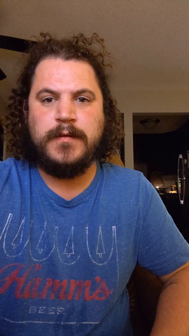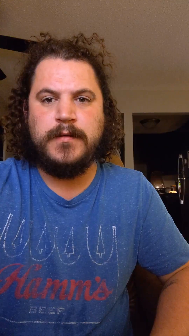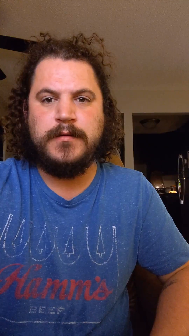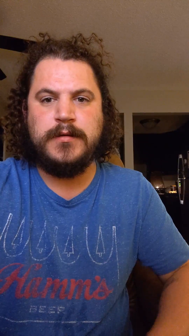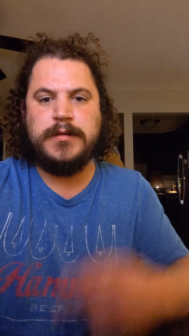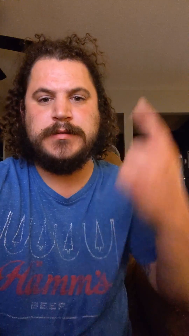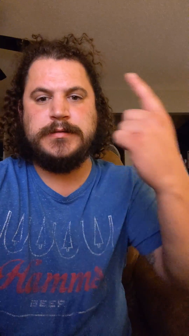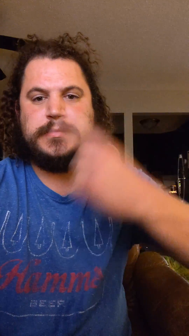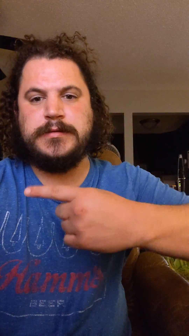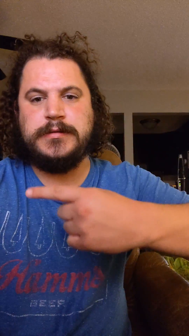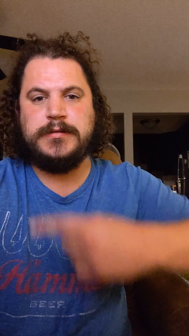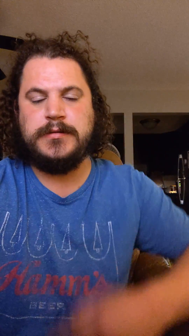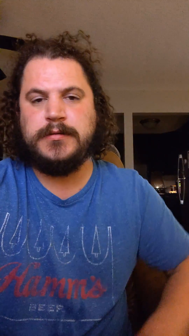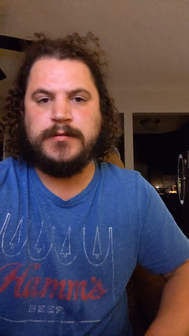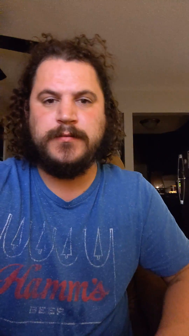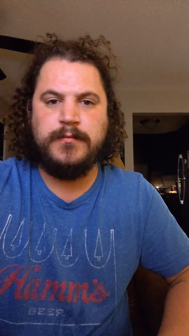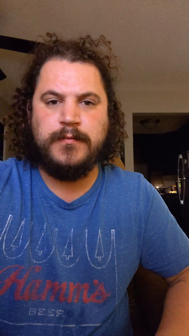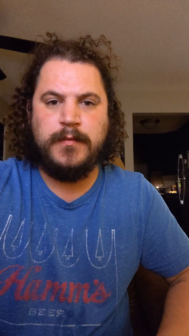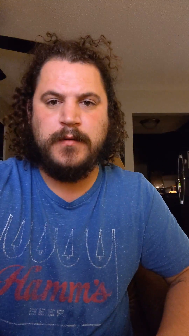day